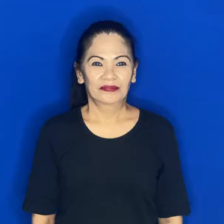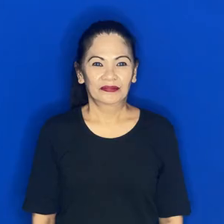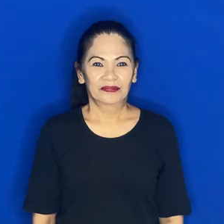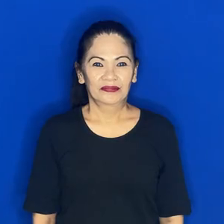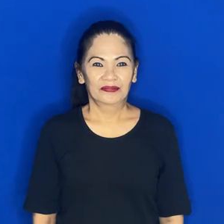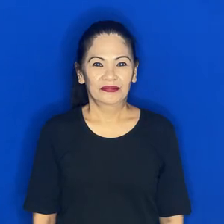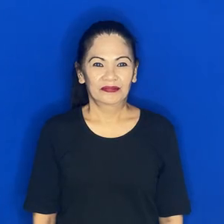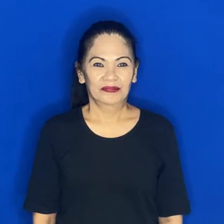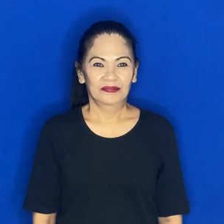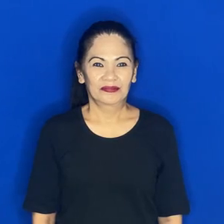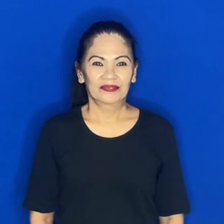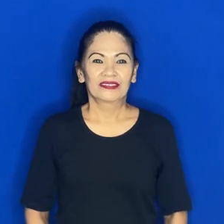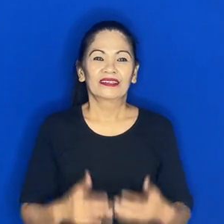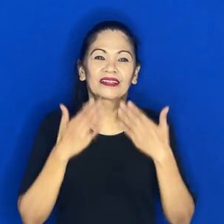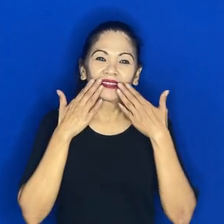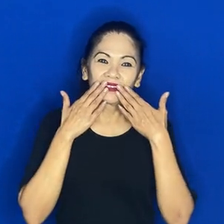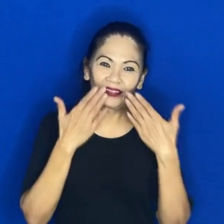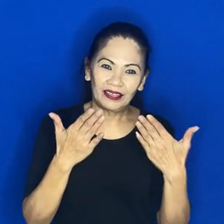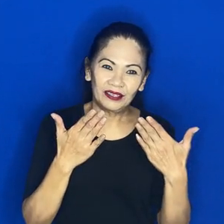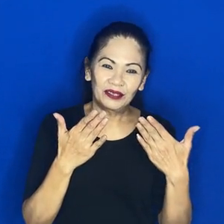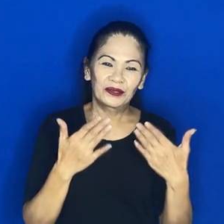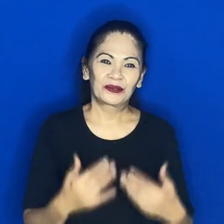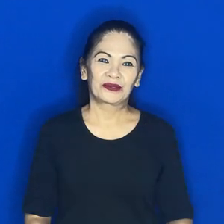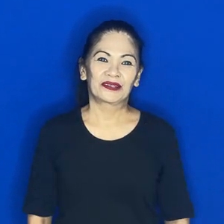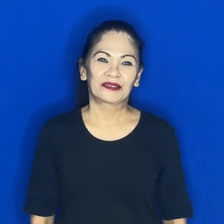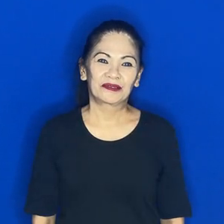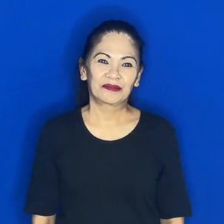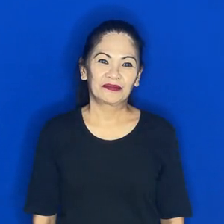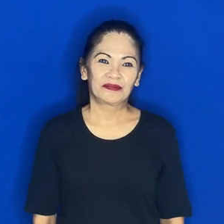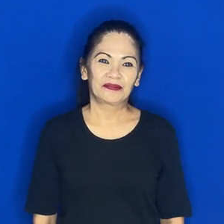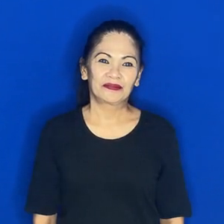thank you